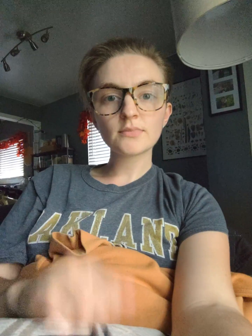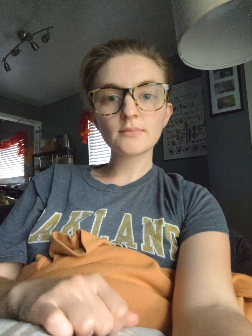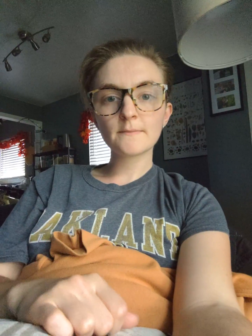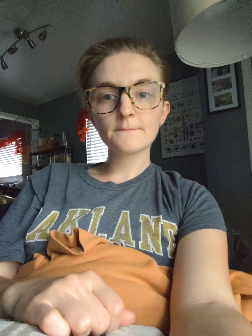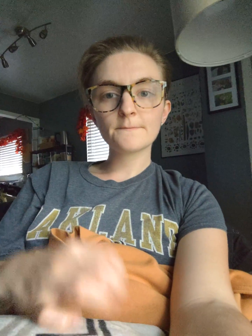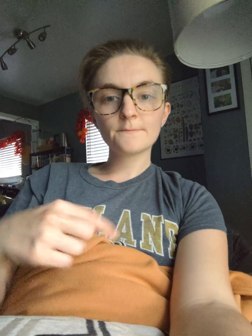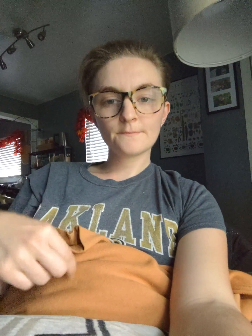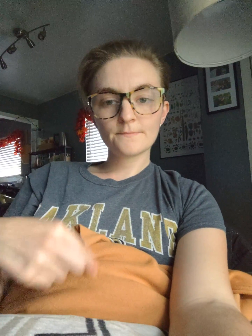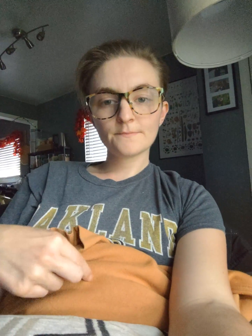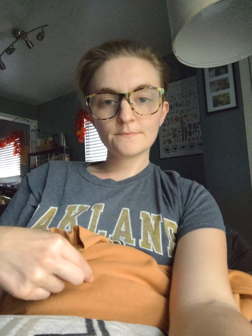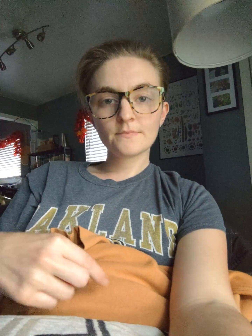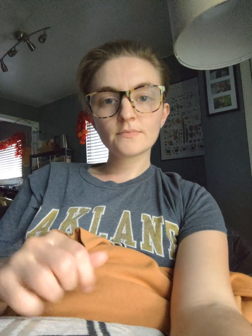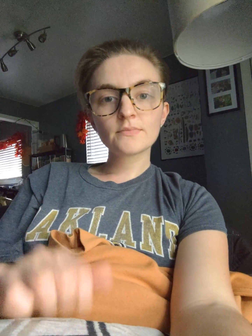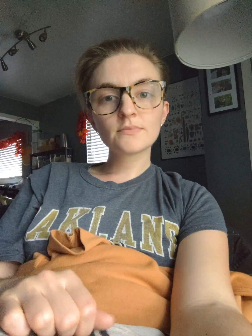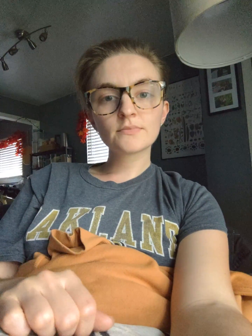belly button